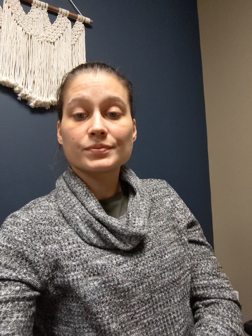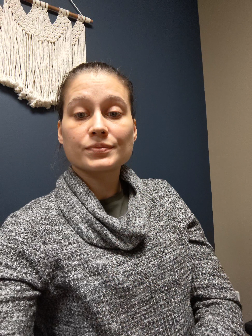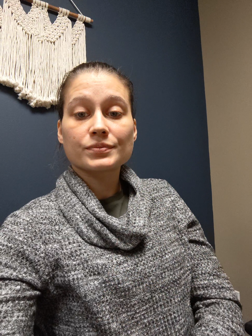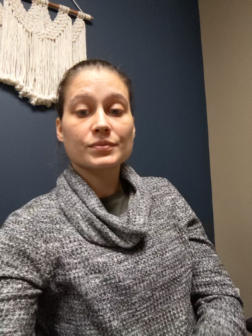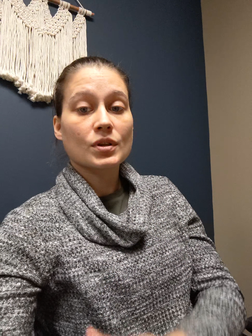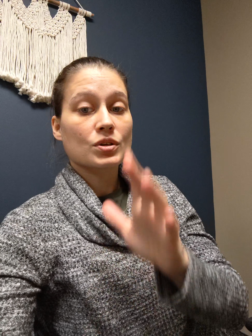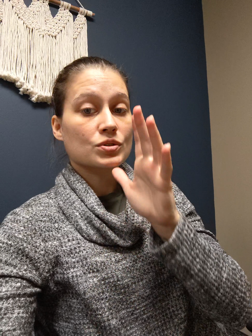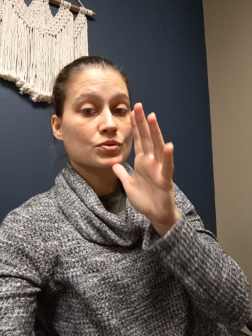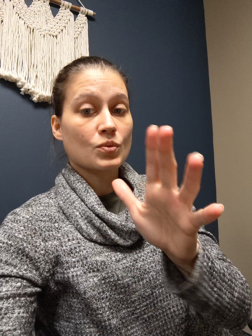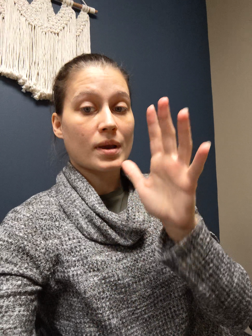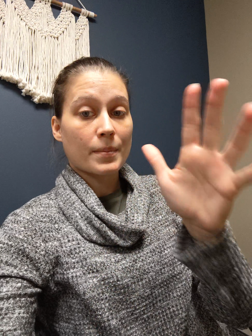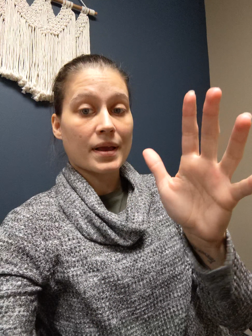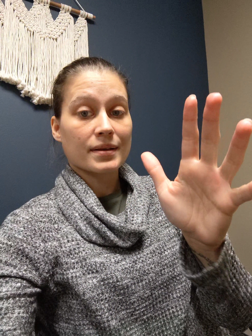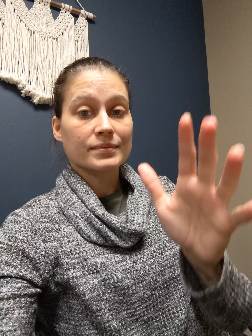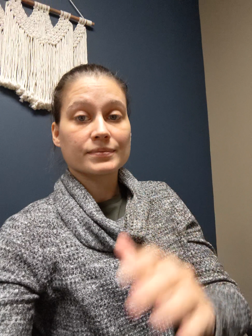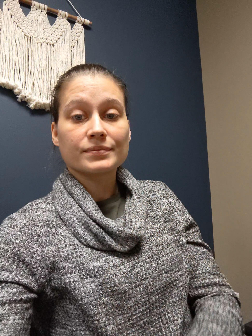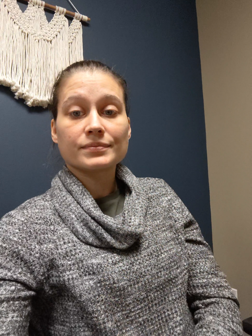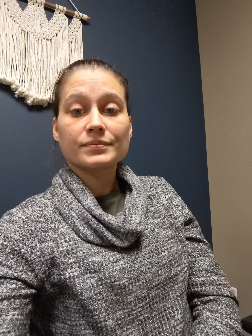grandma